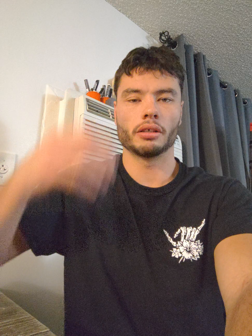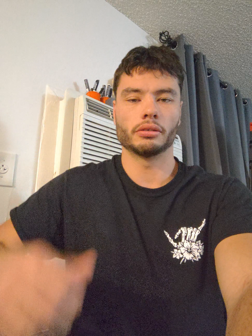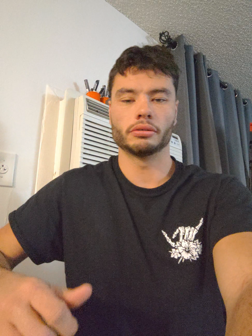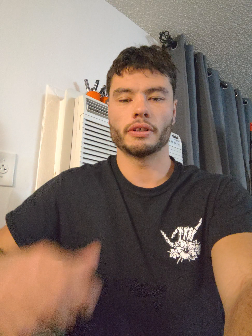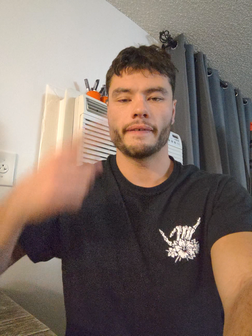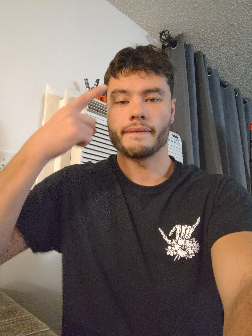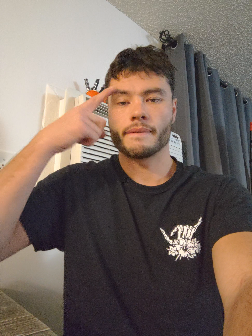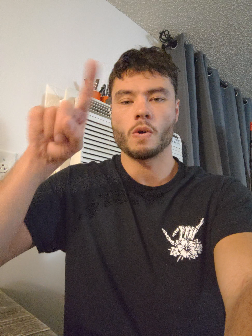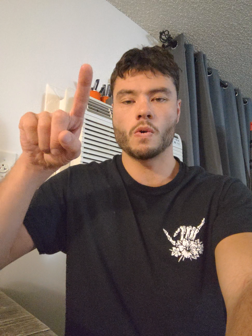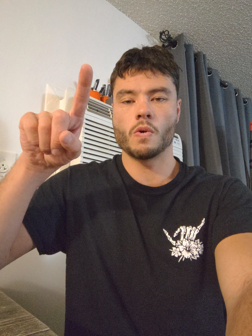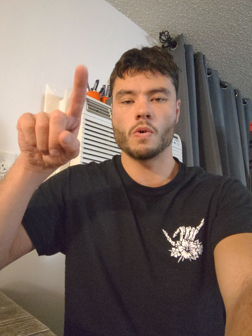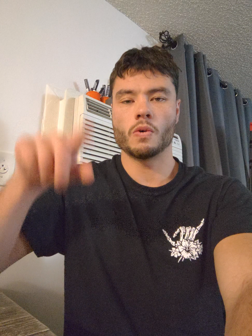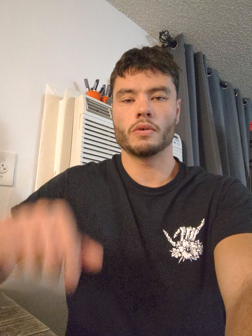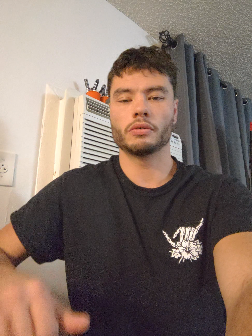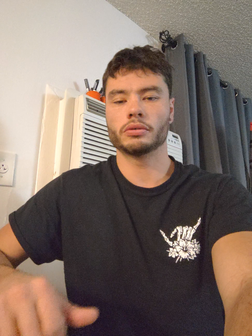for